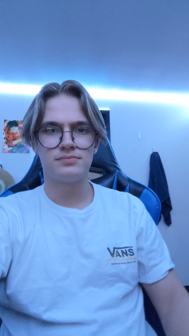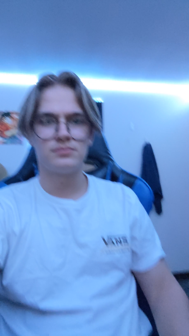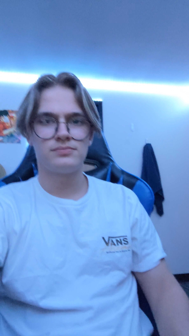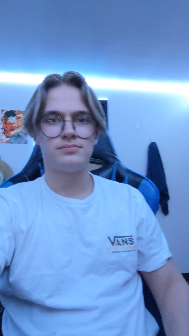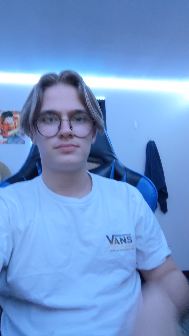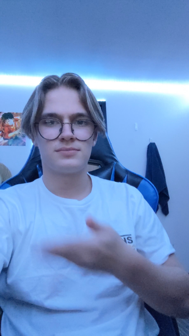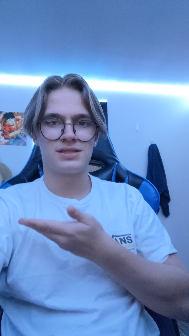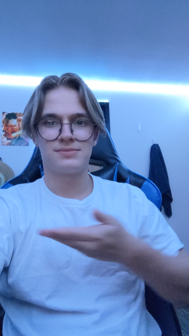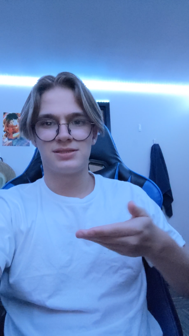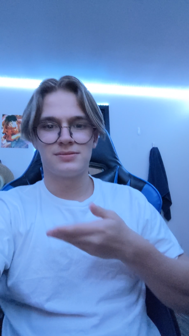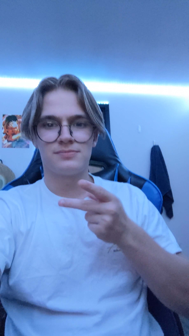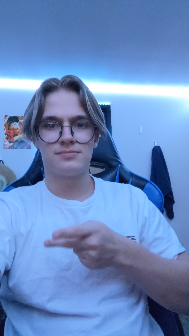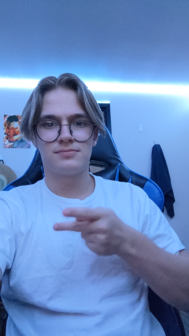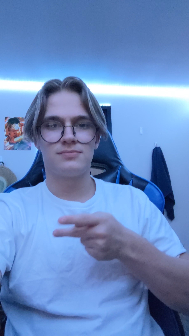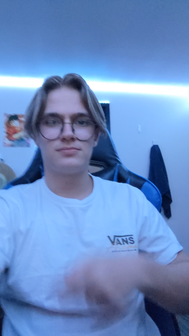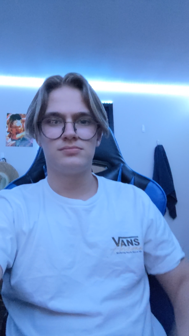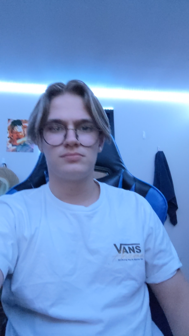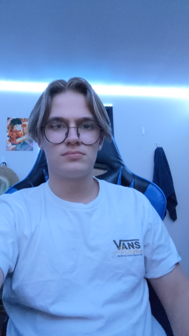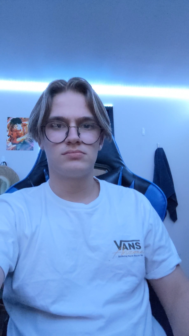babysitter